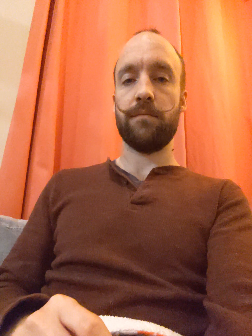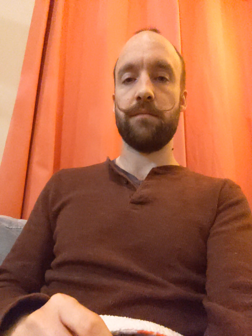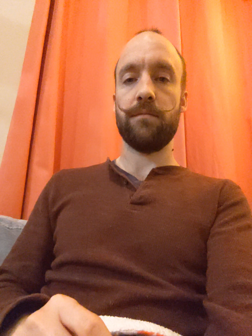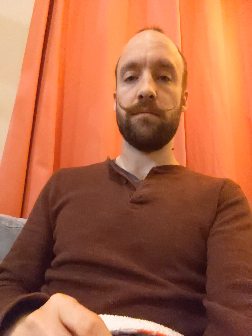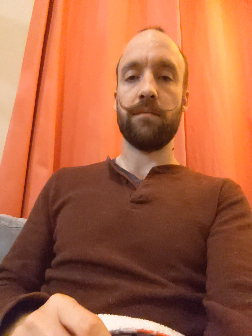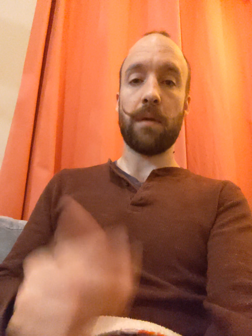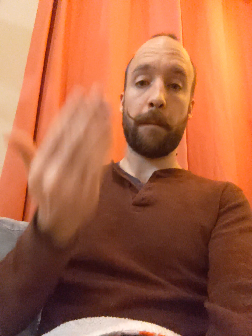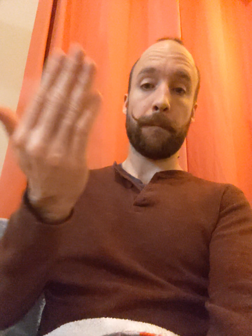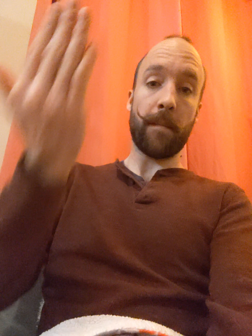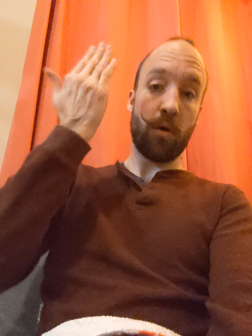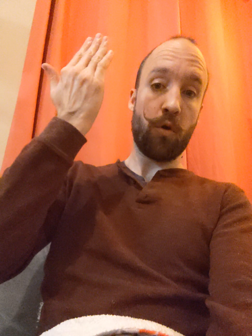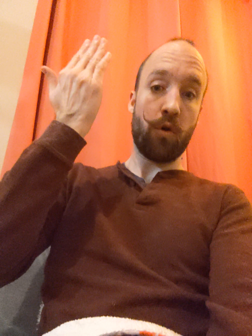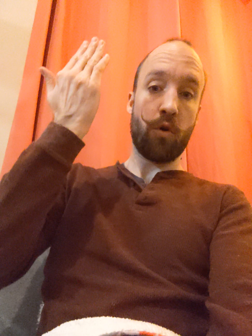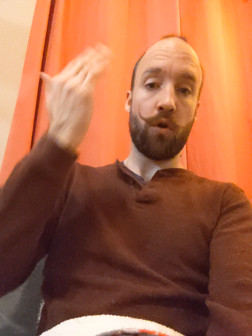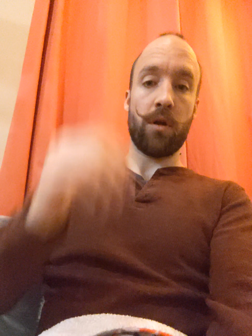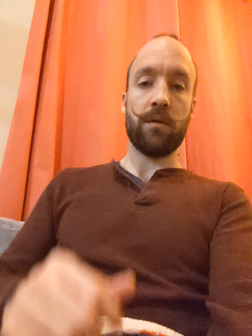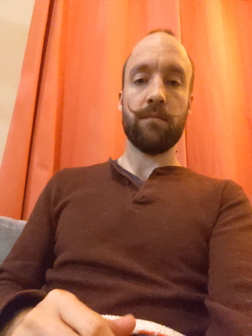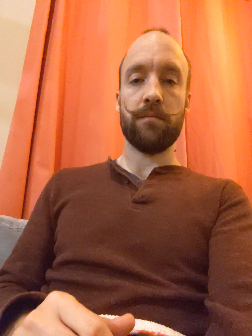morning